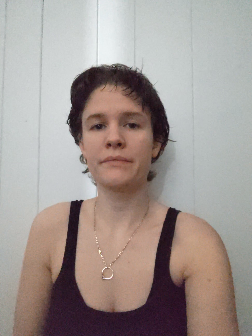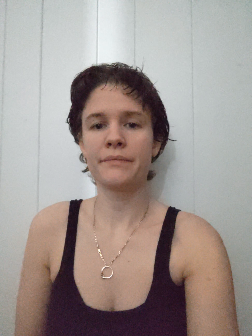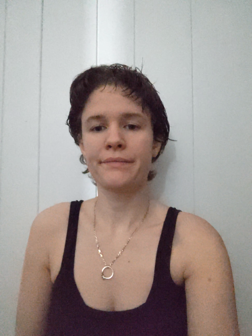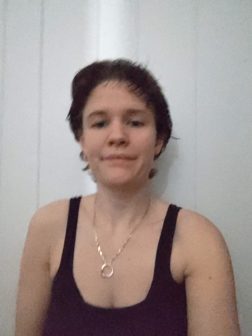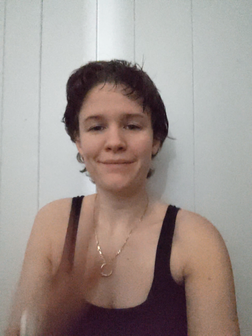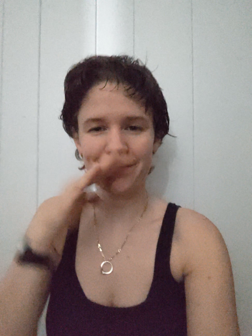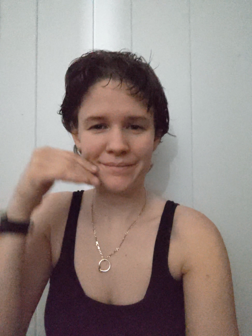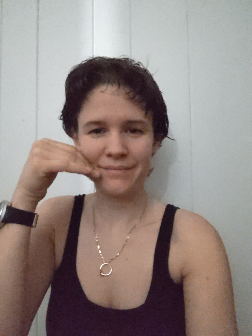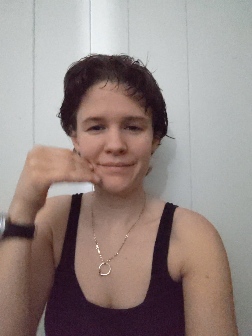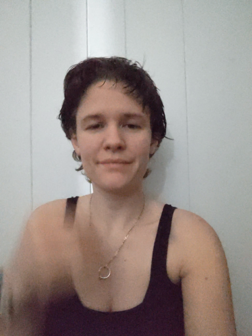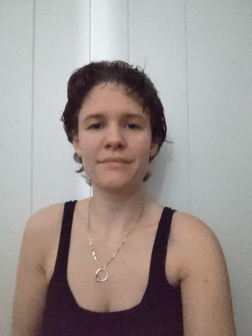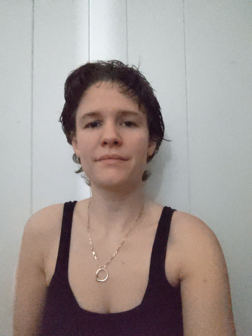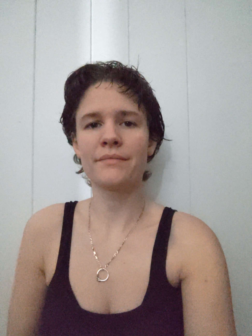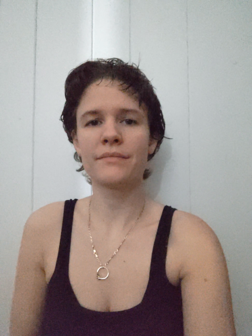smile